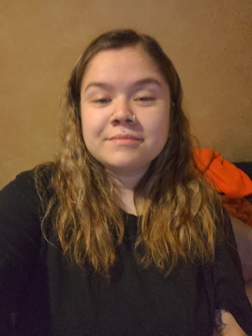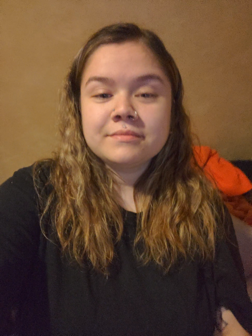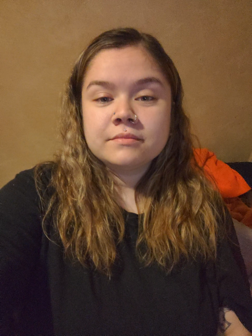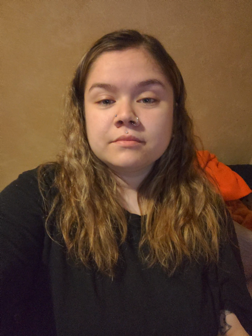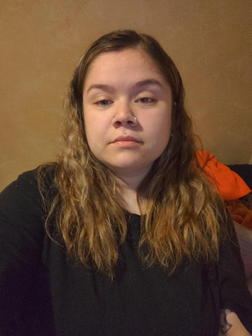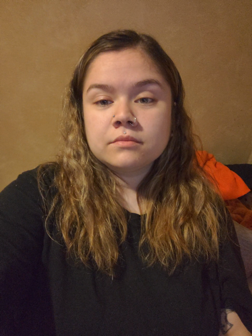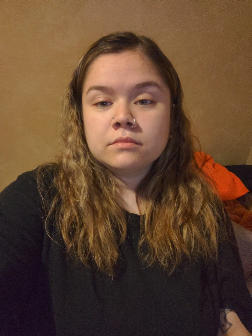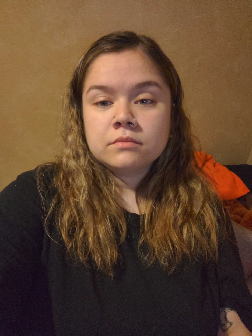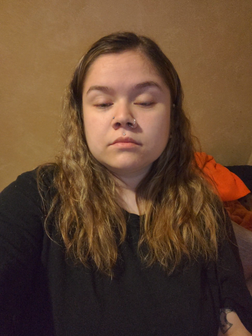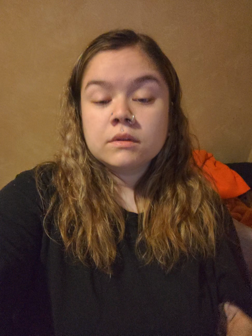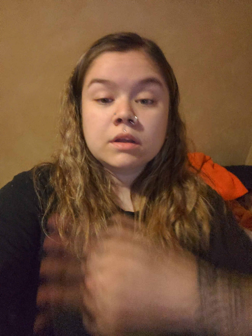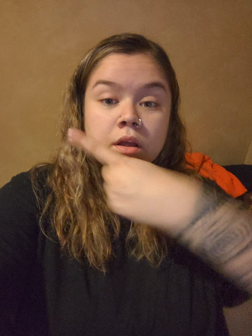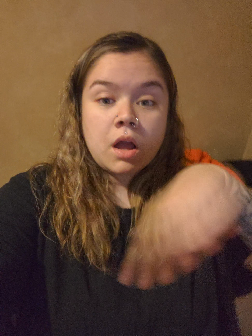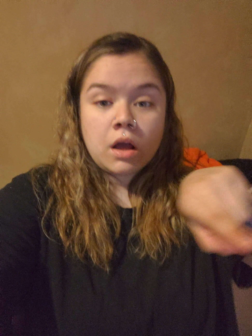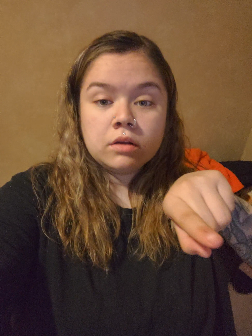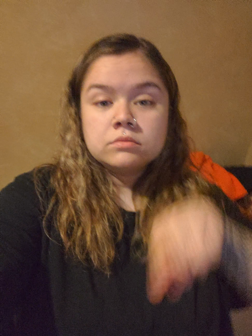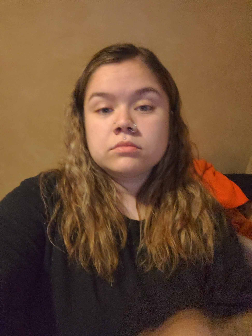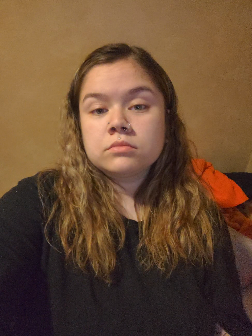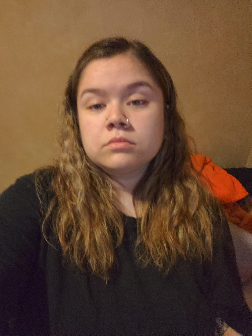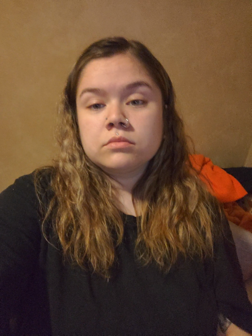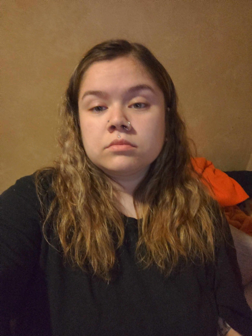cut